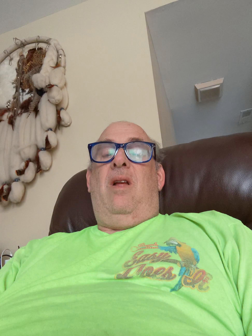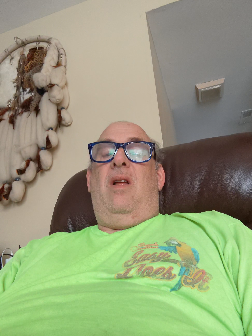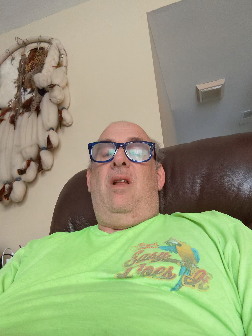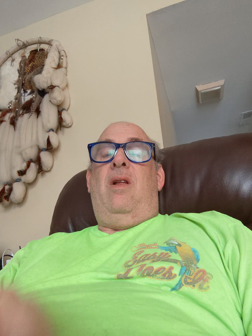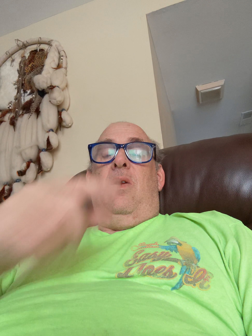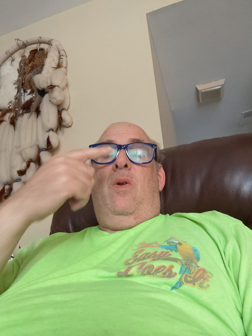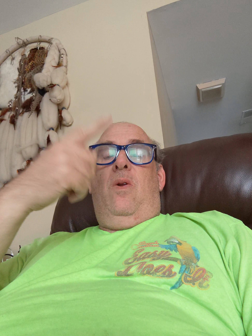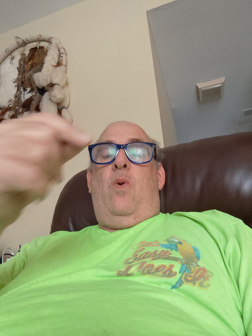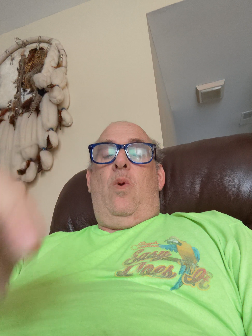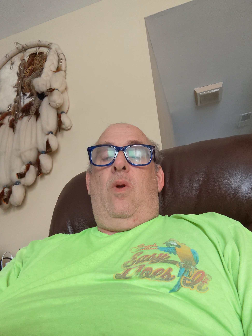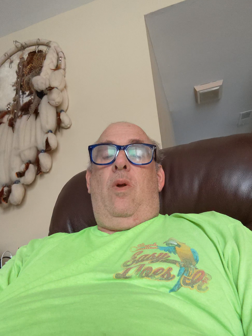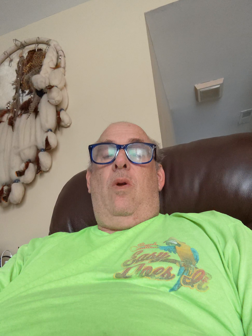go